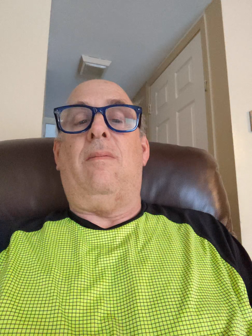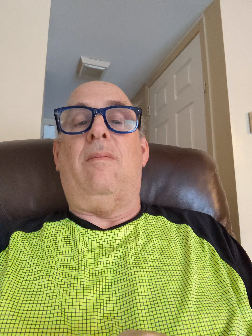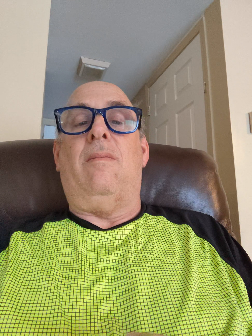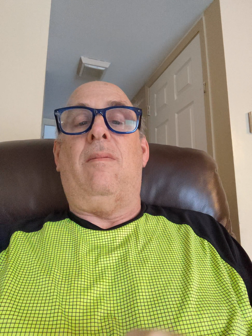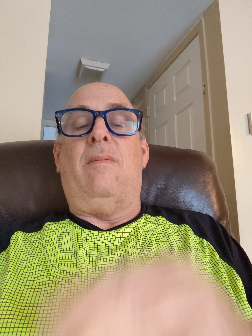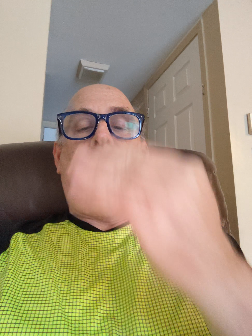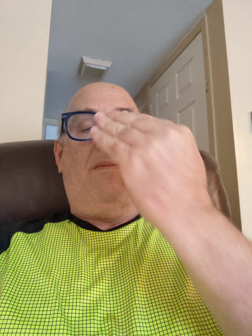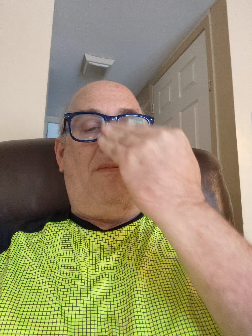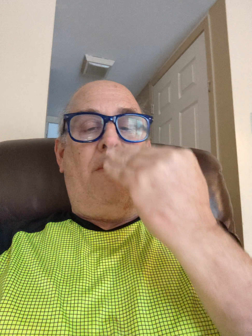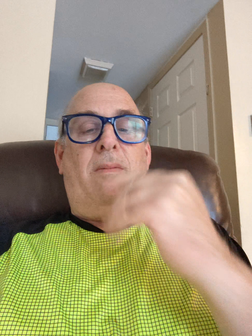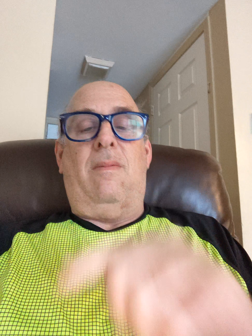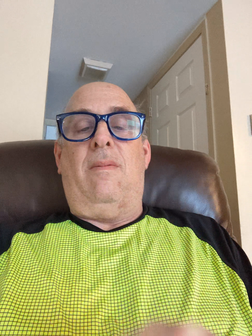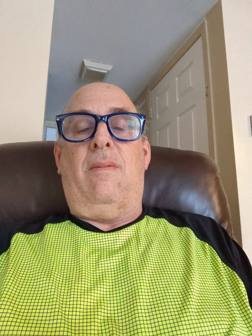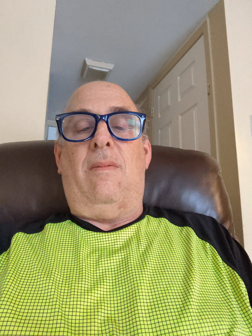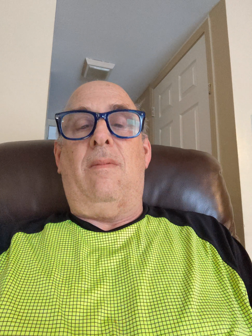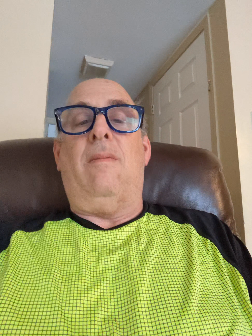sleep